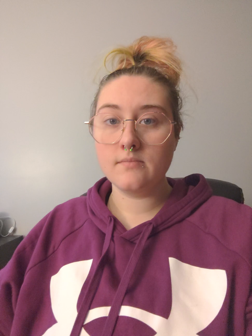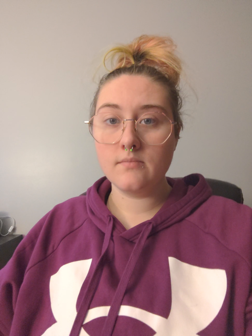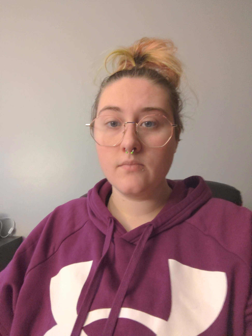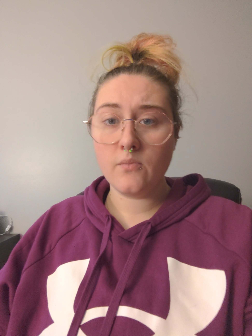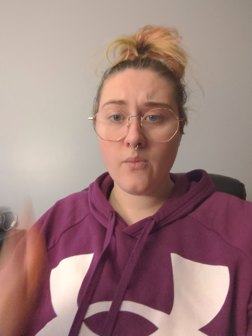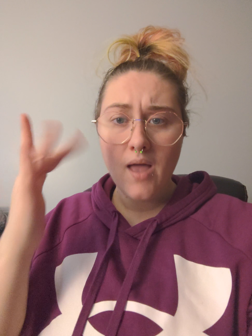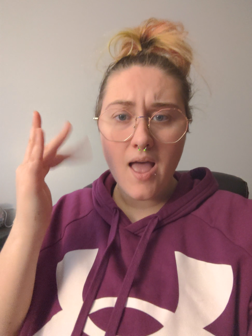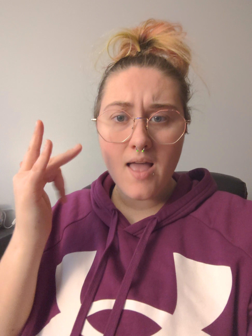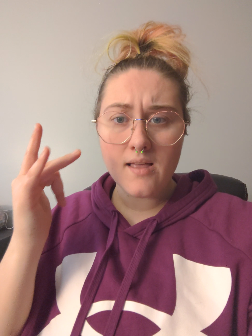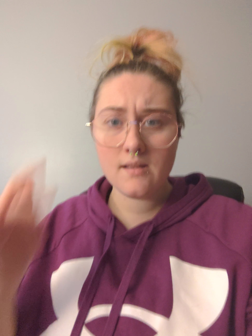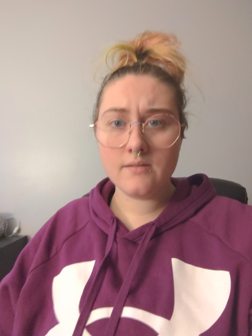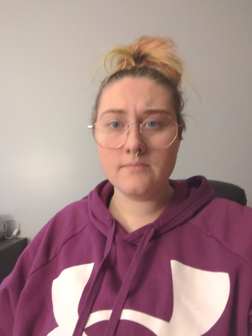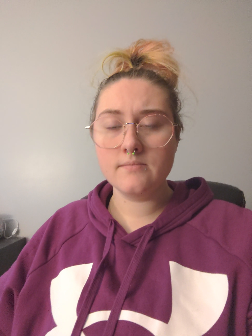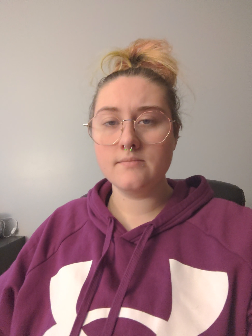why